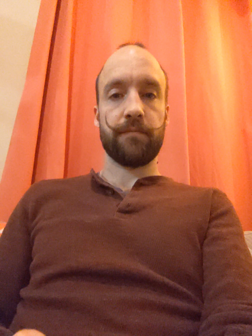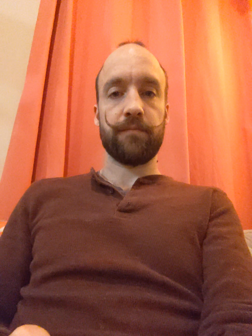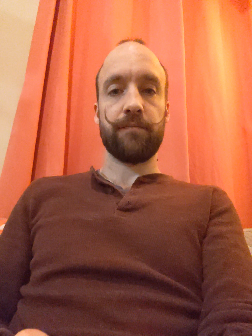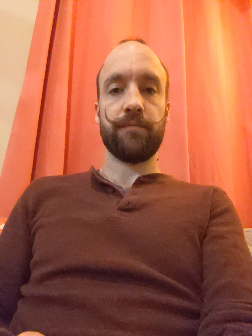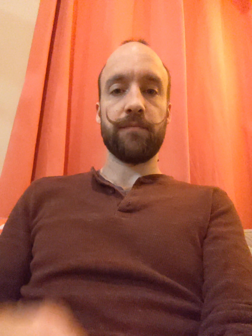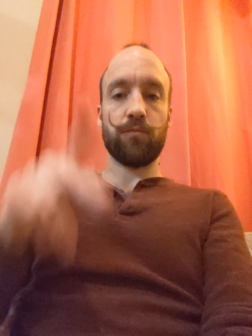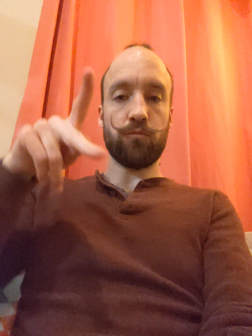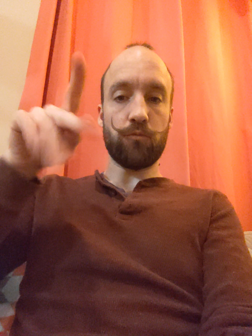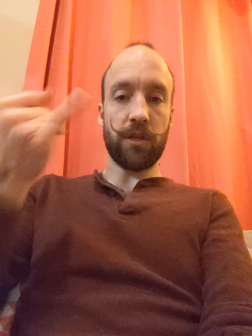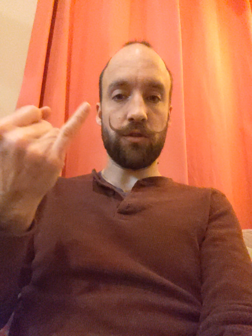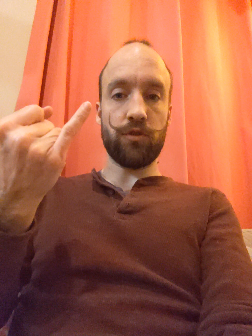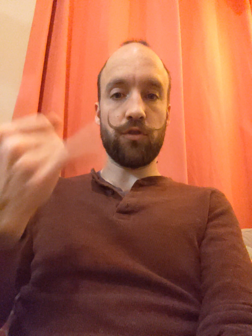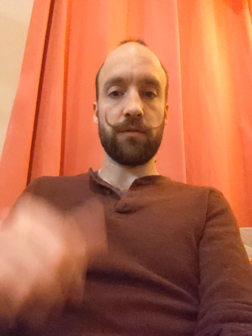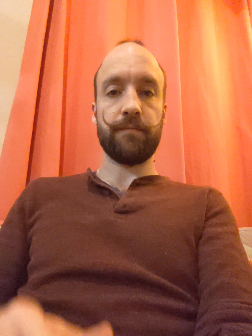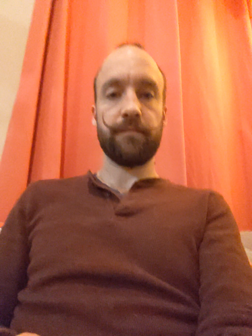pajamas